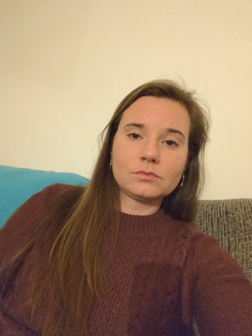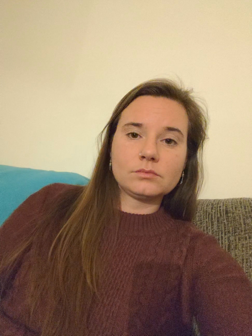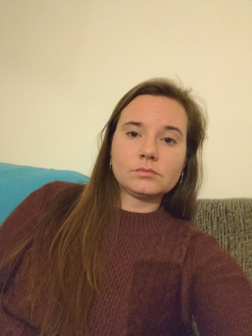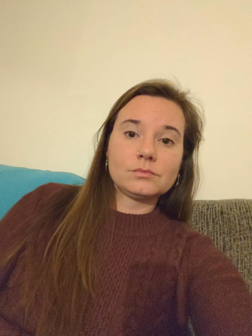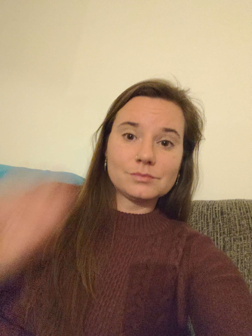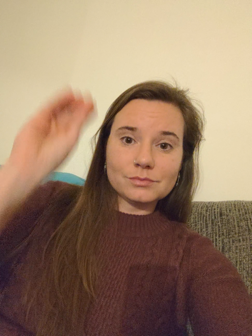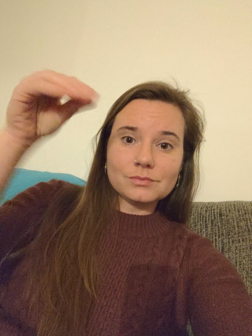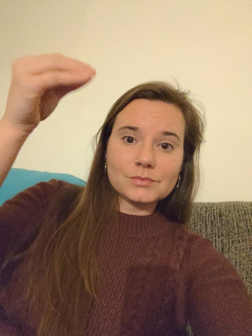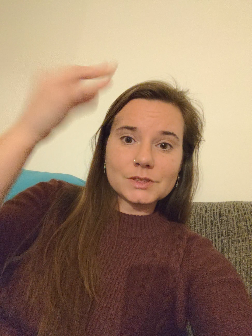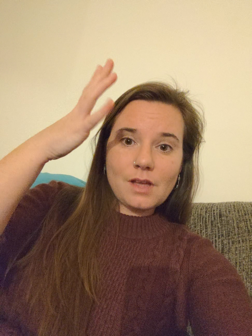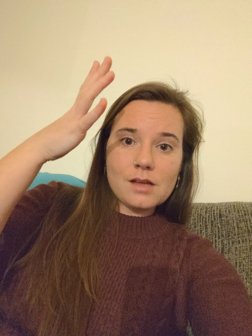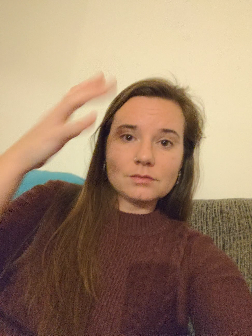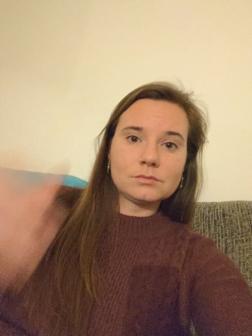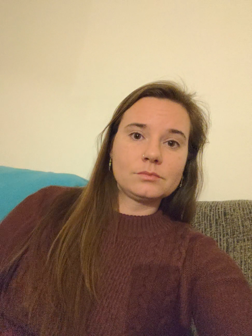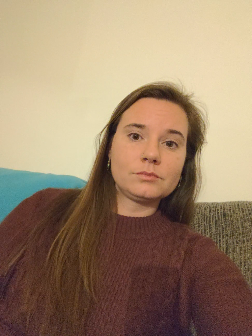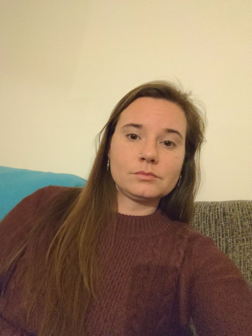sun